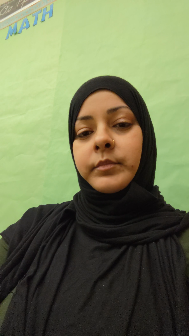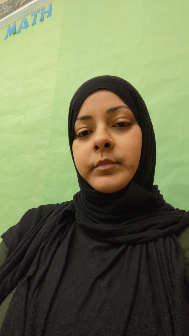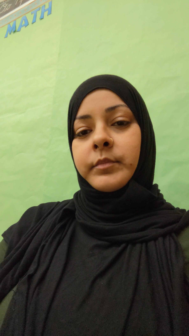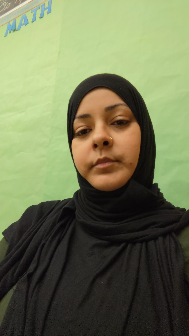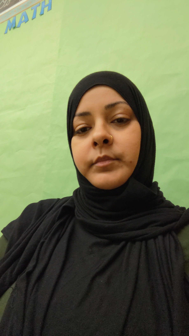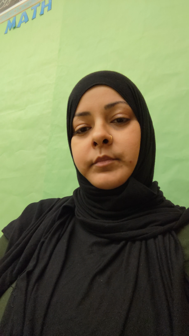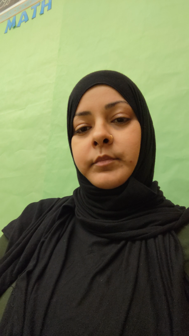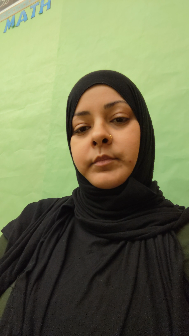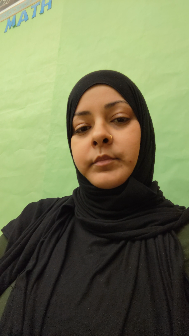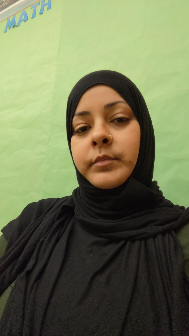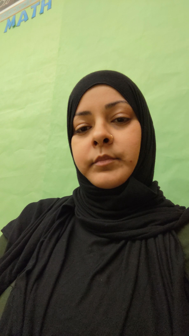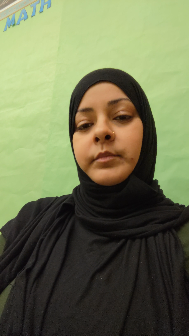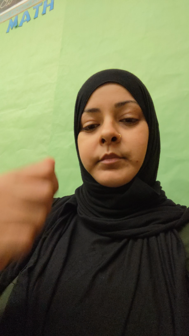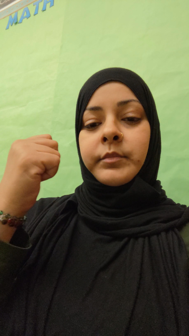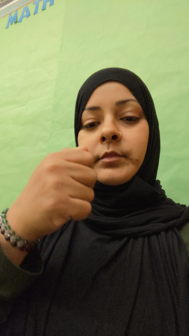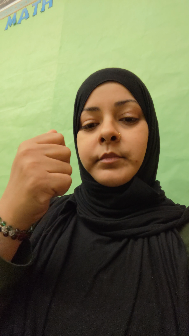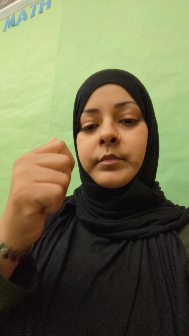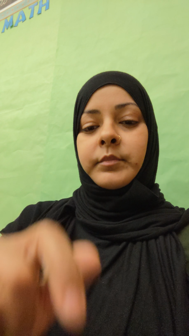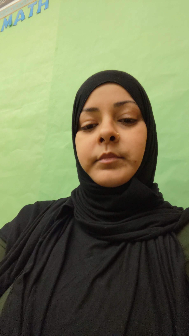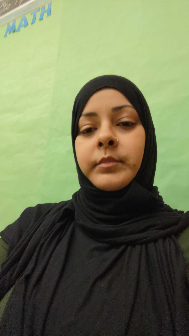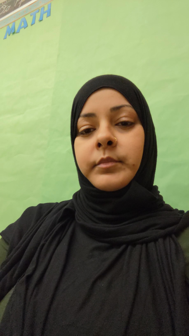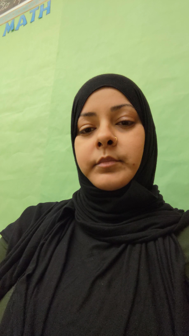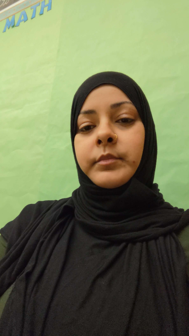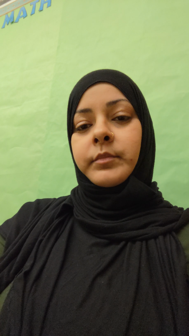hit